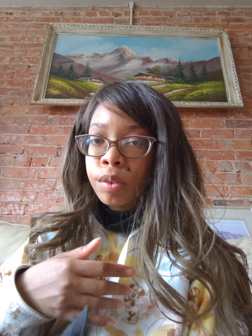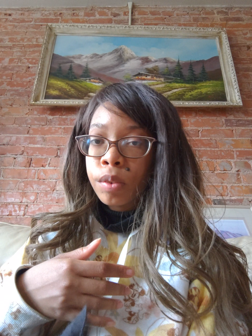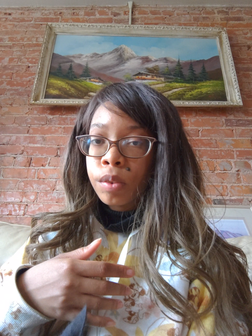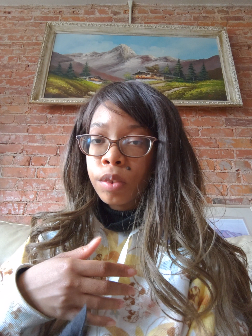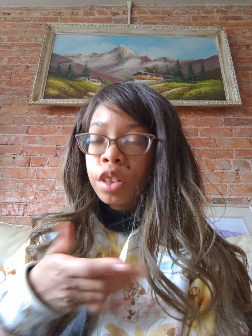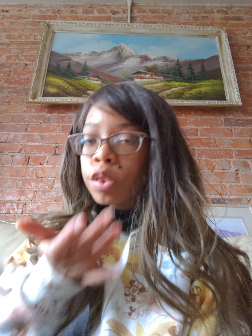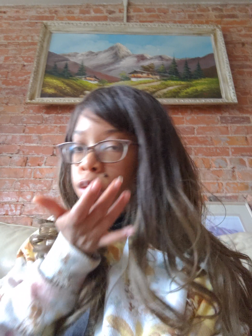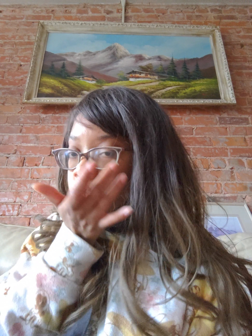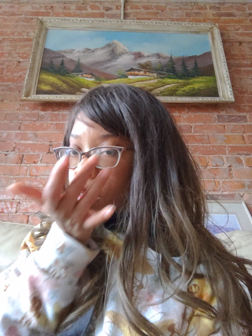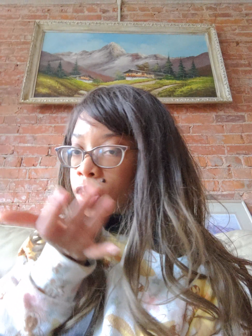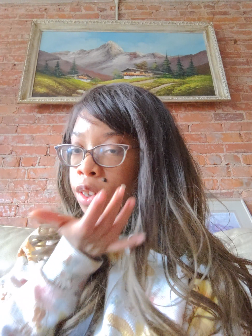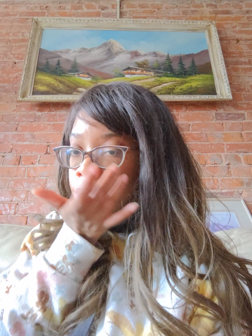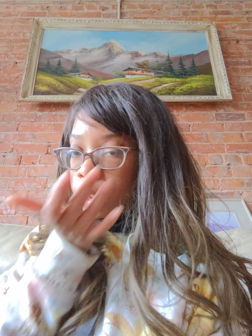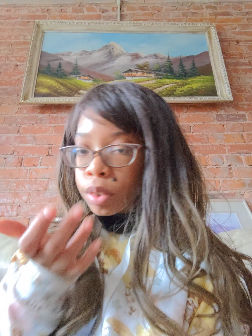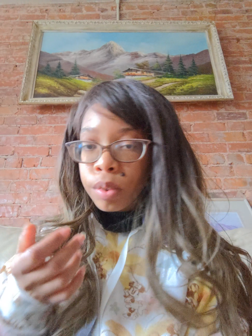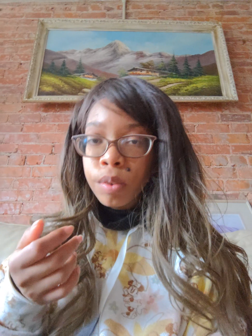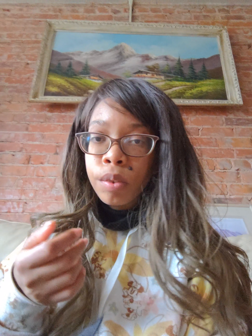grass